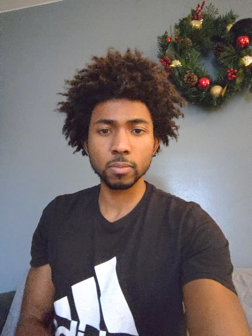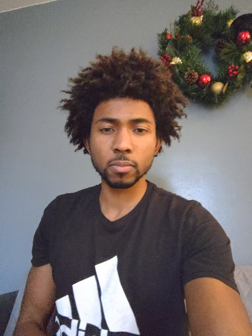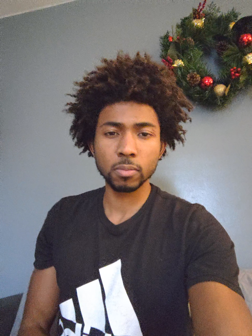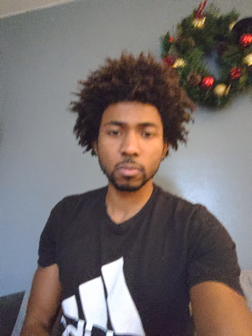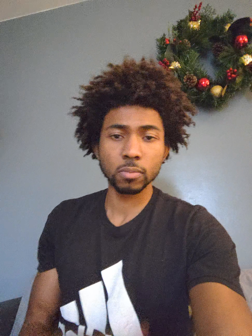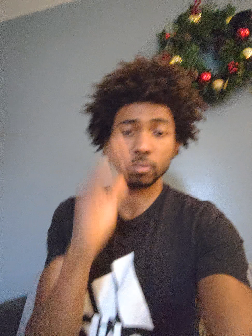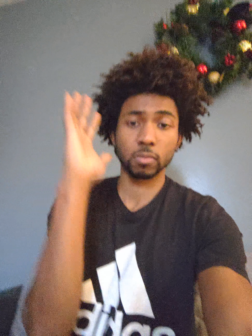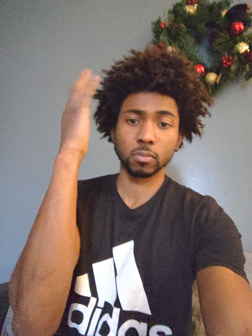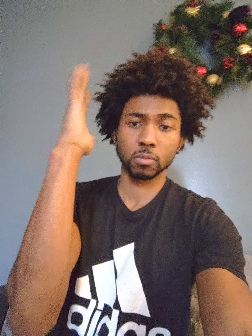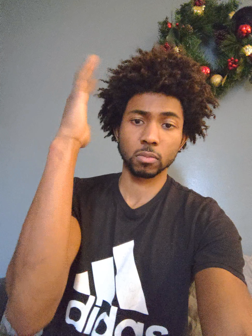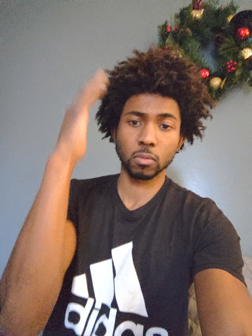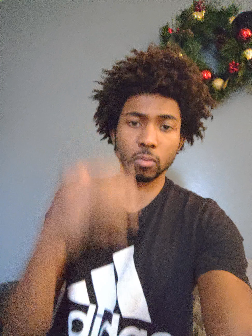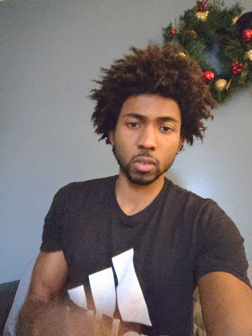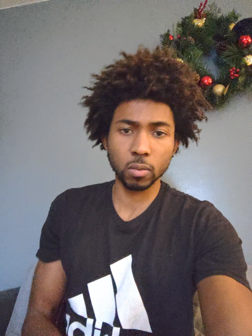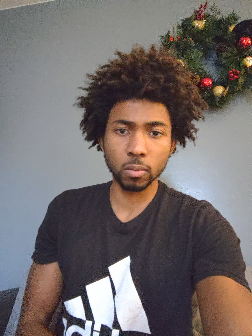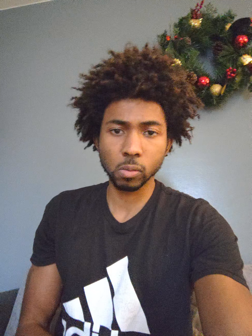tree